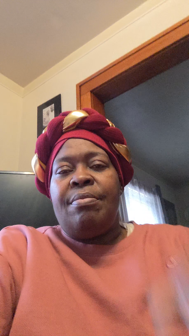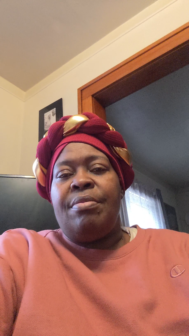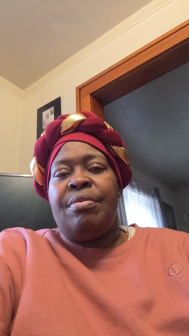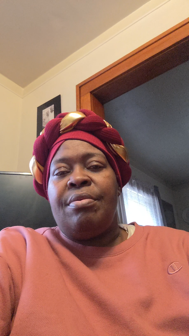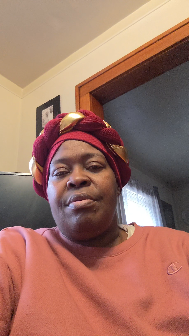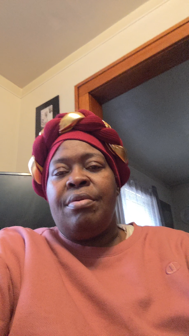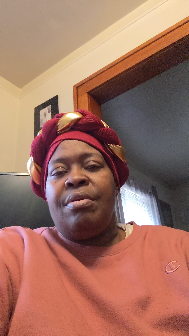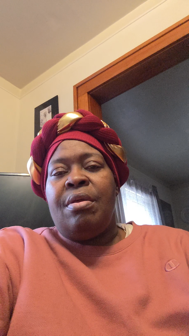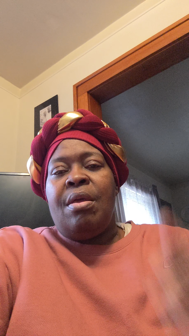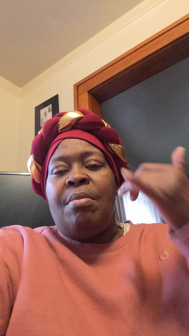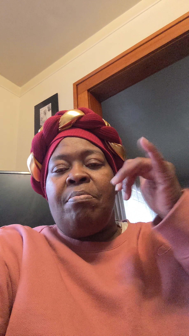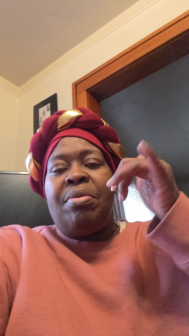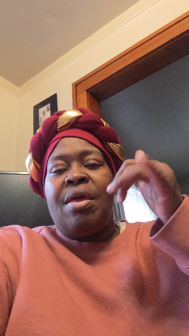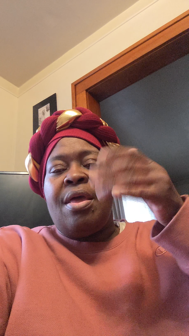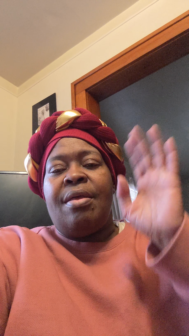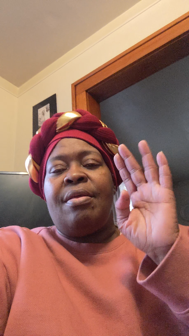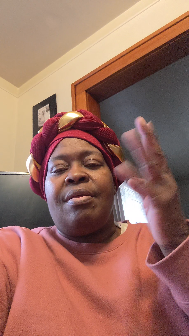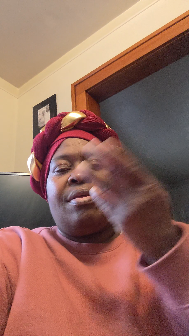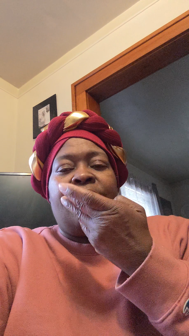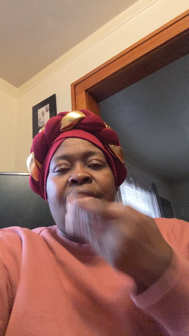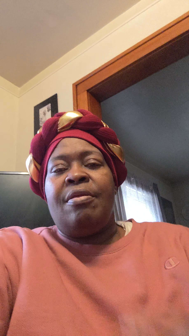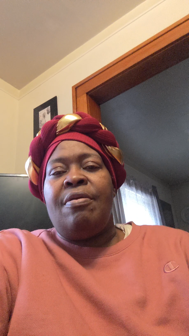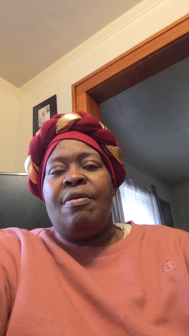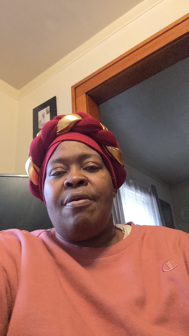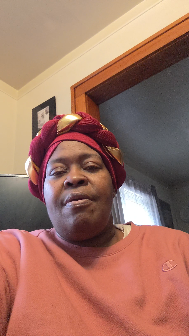playpen